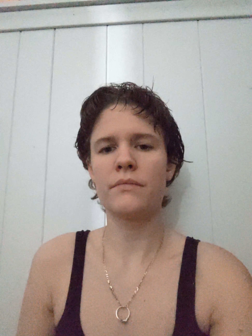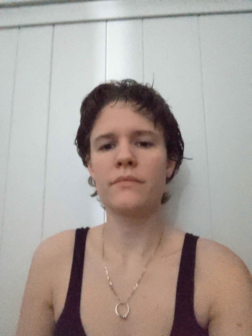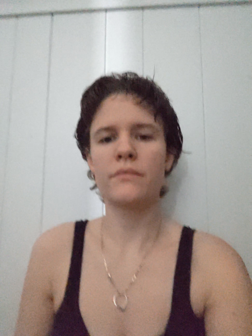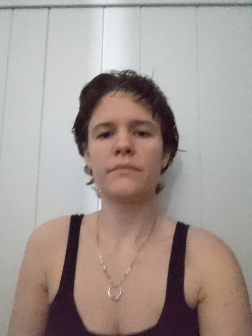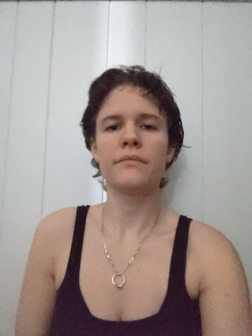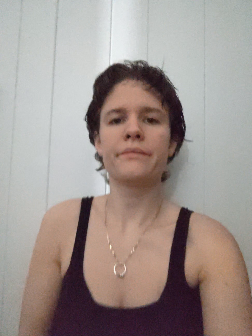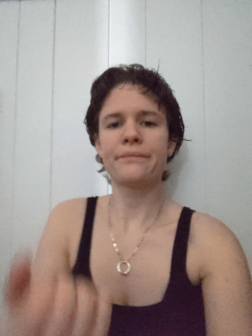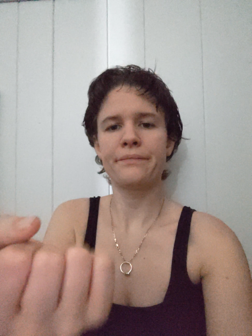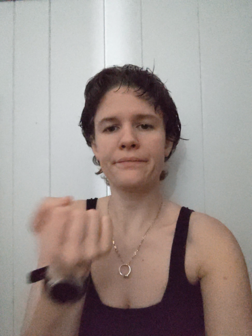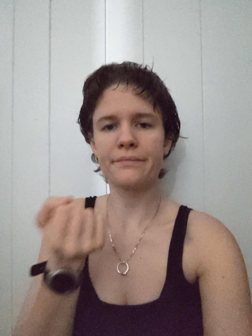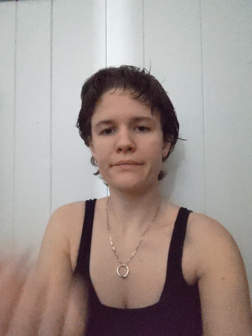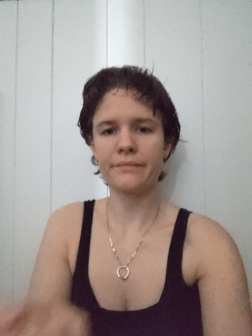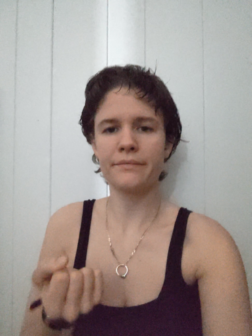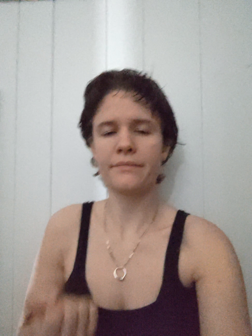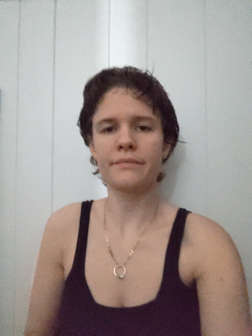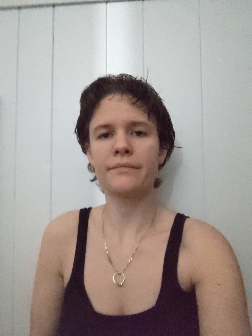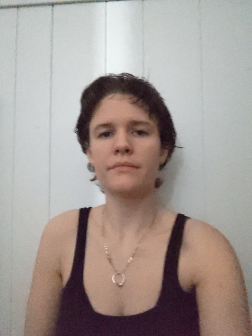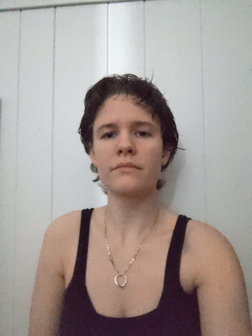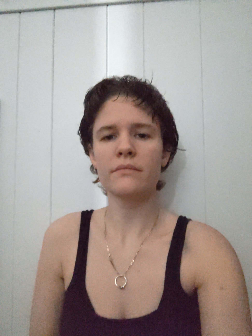drawer